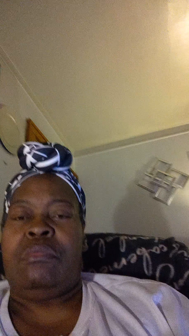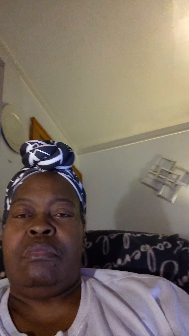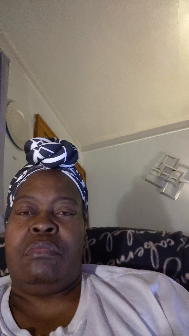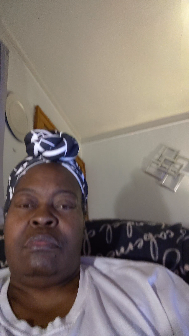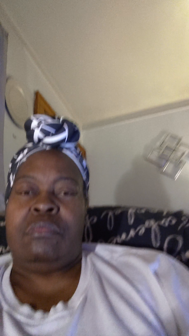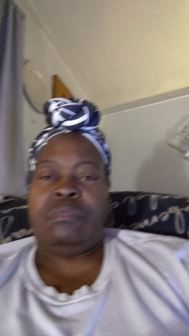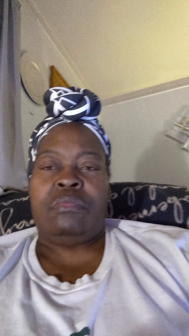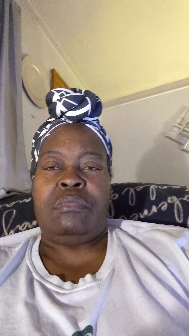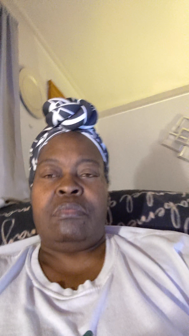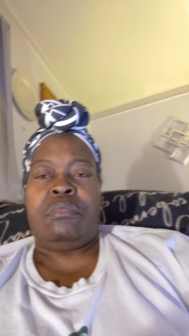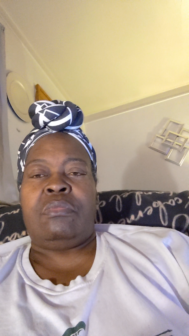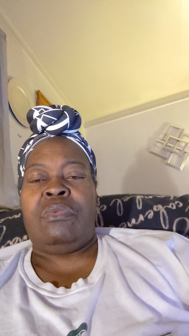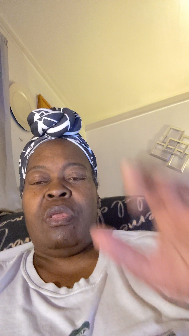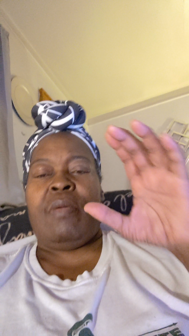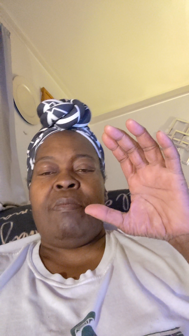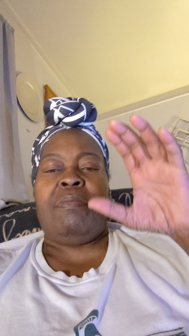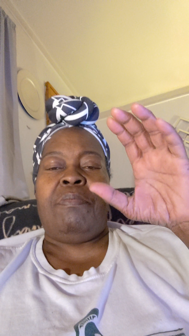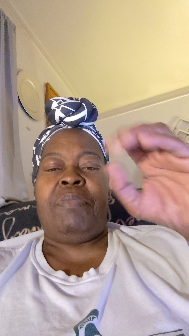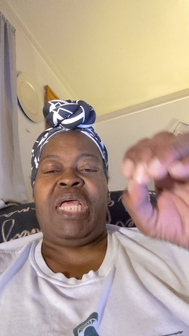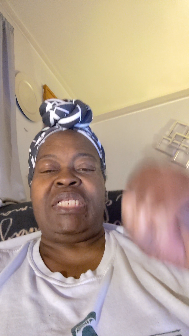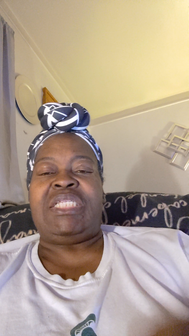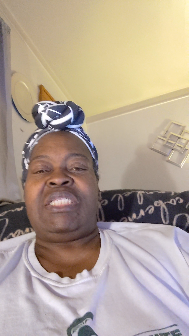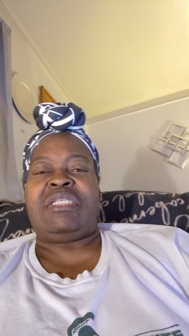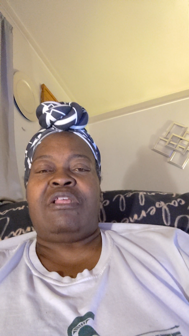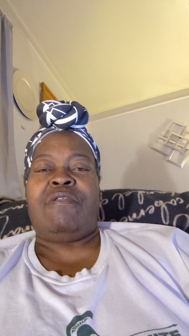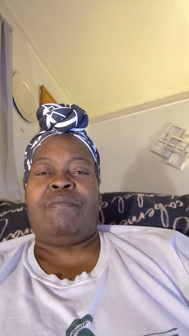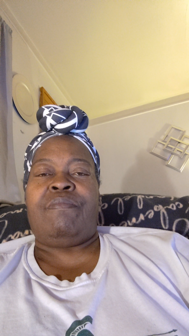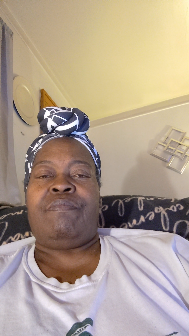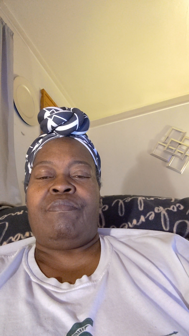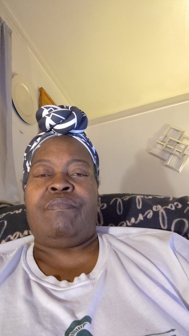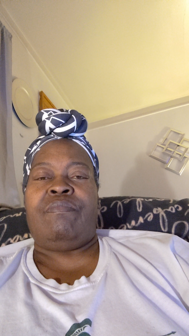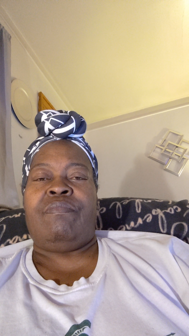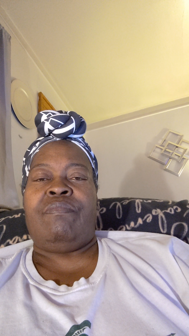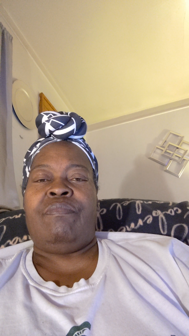bite